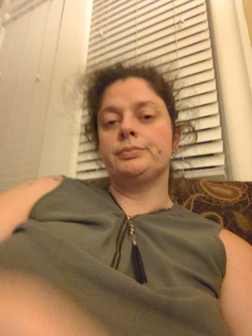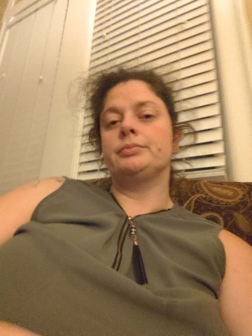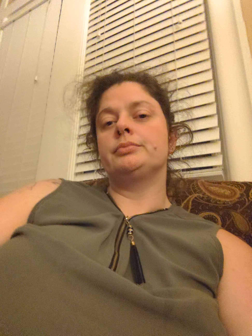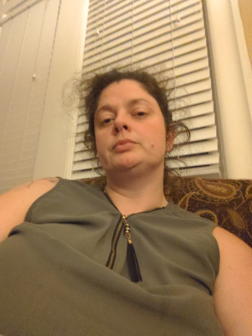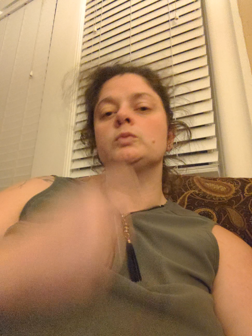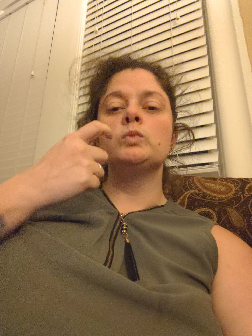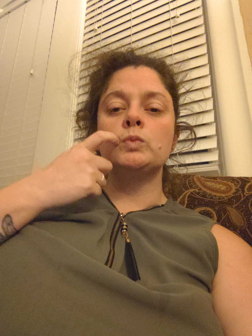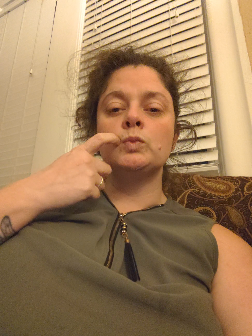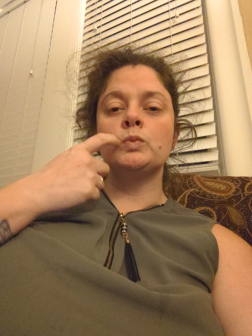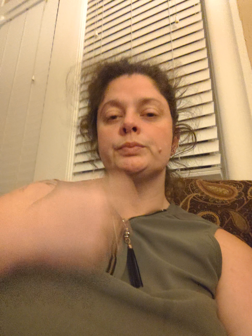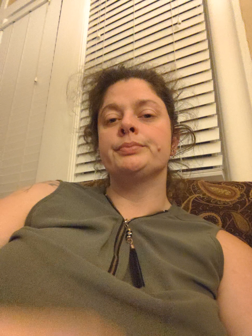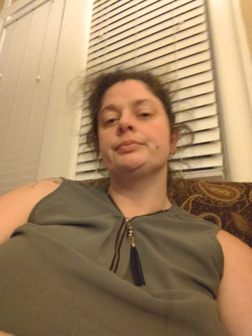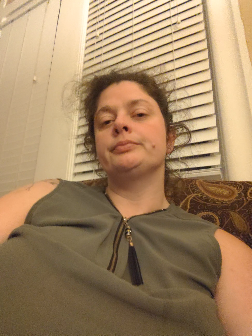tooth